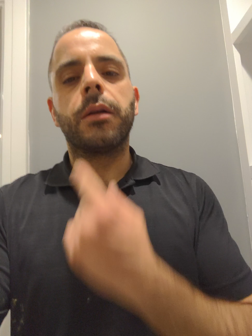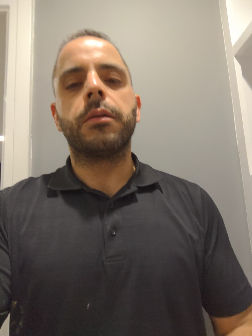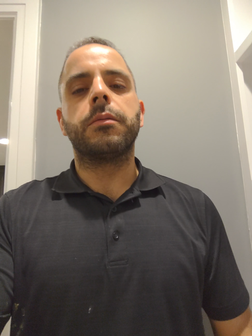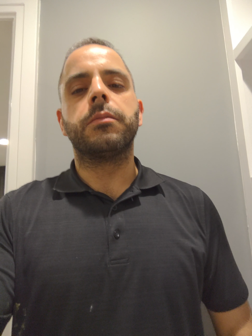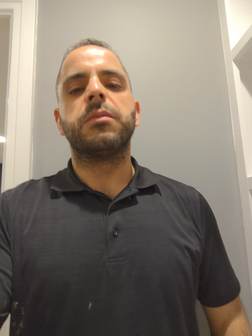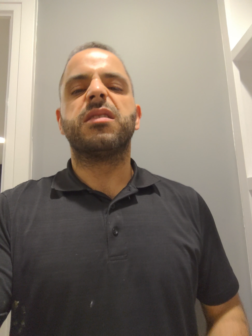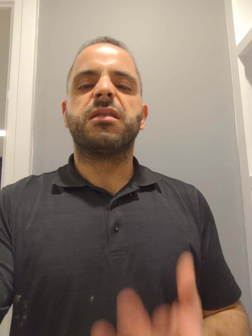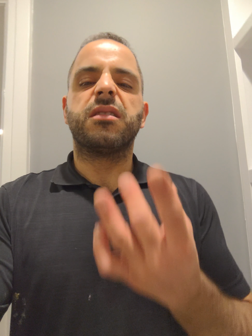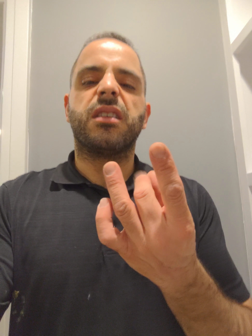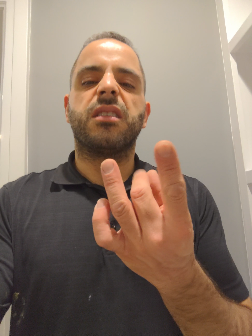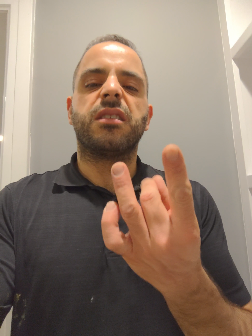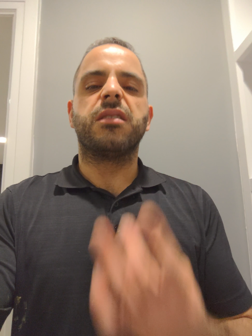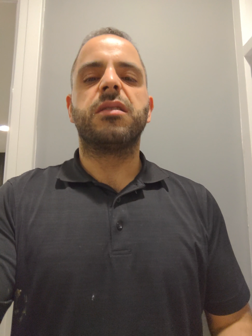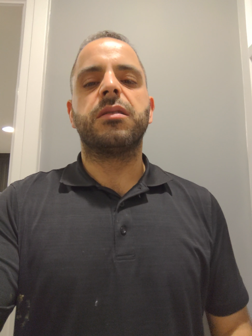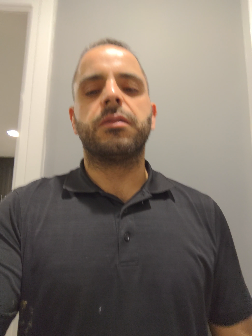sticky